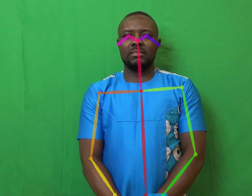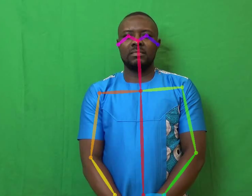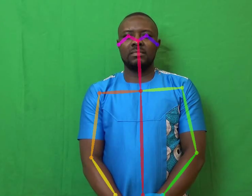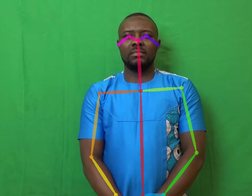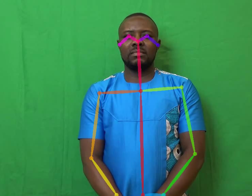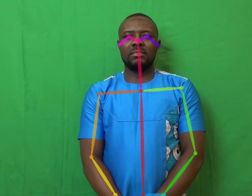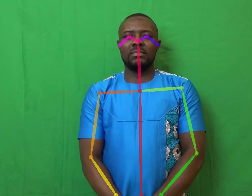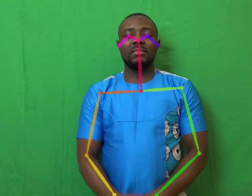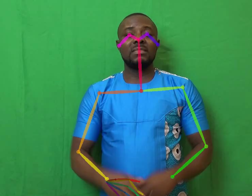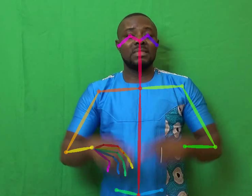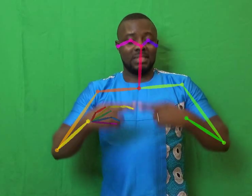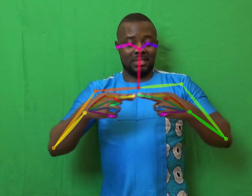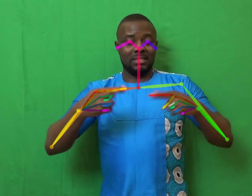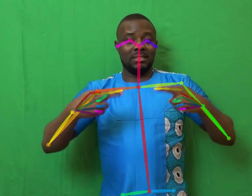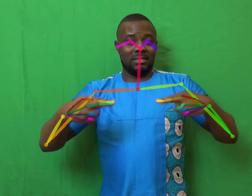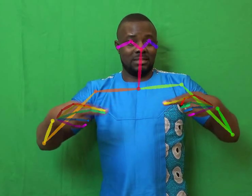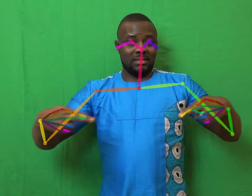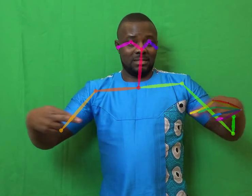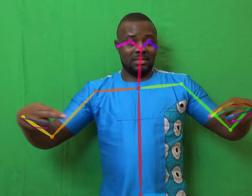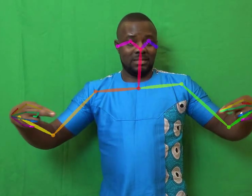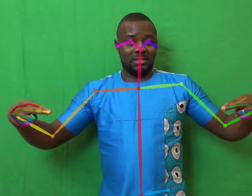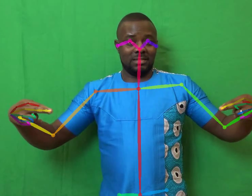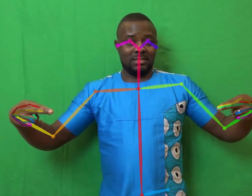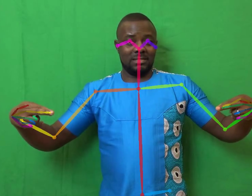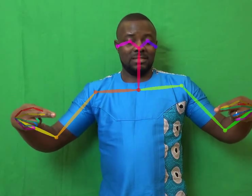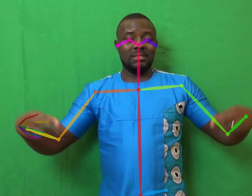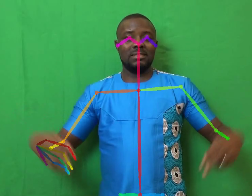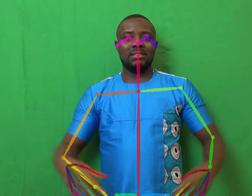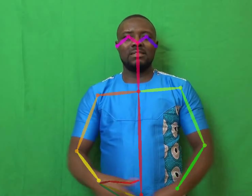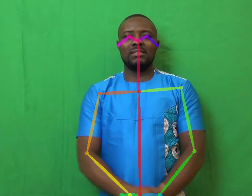spaghetti